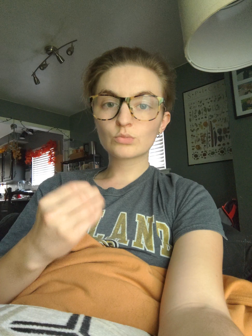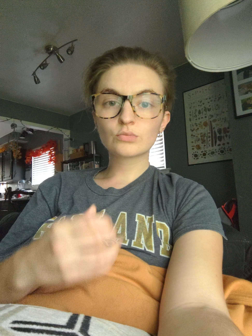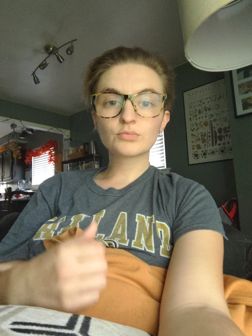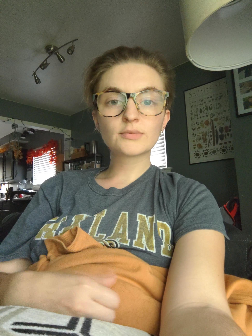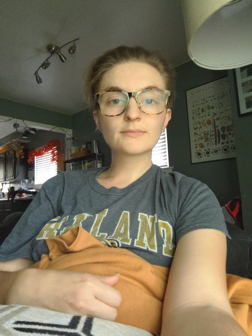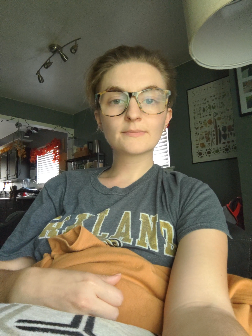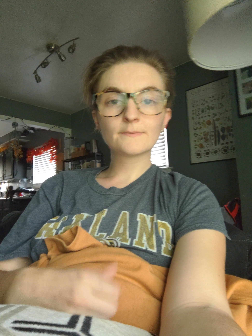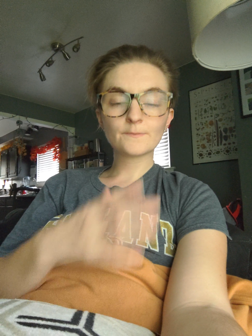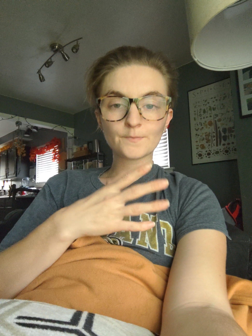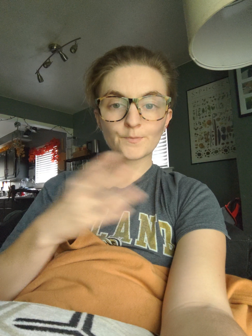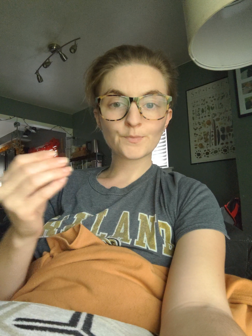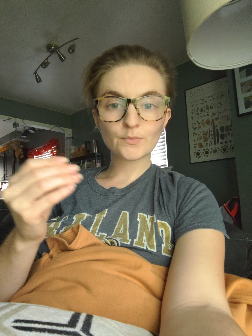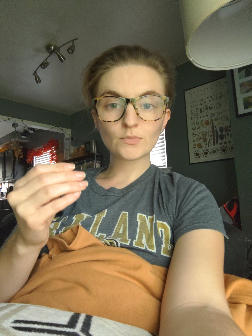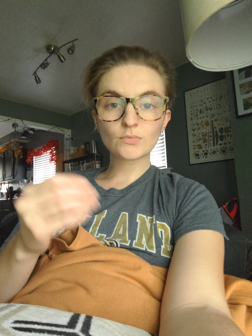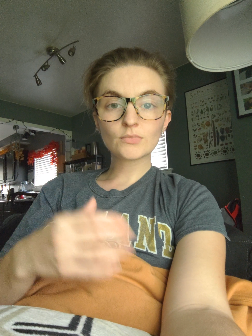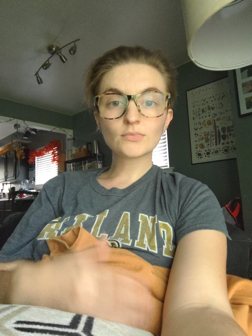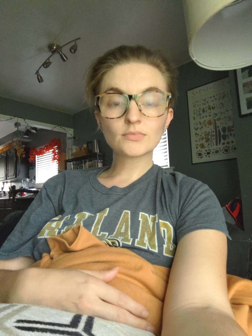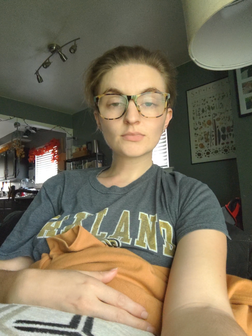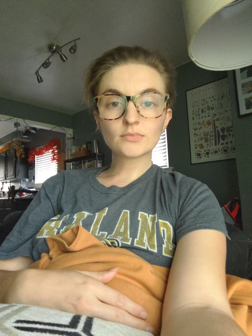and